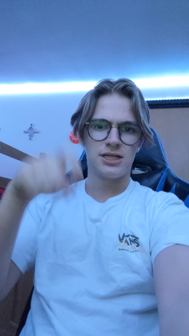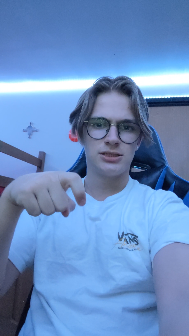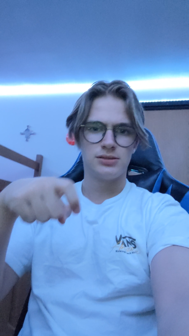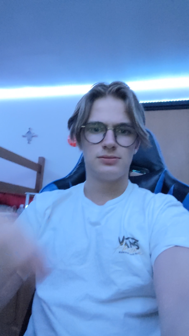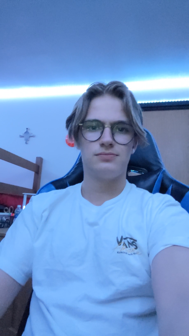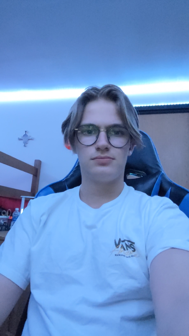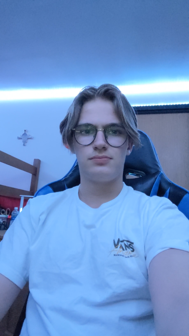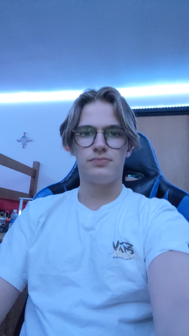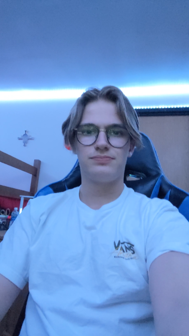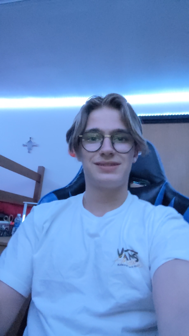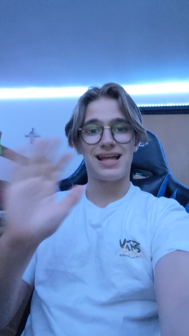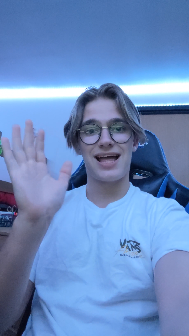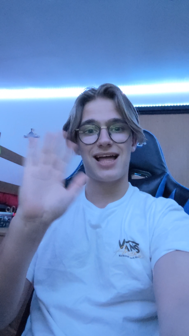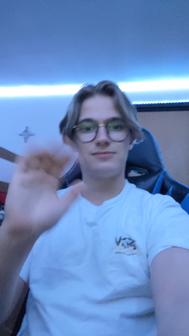hi